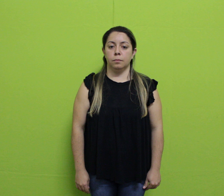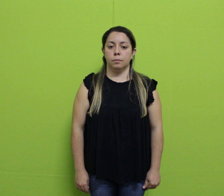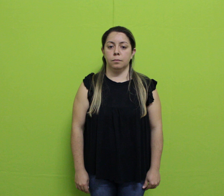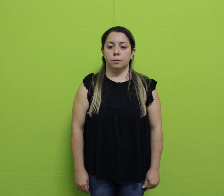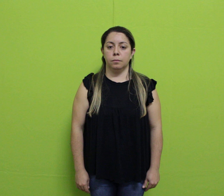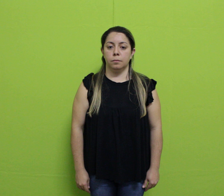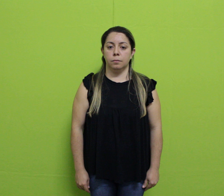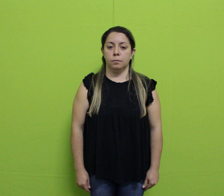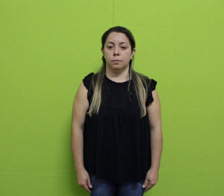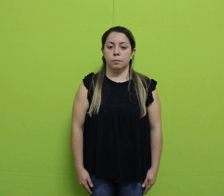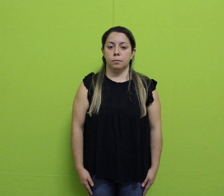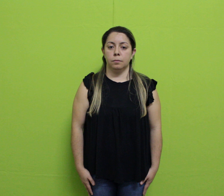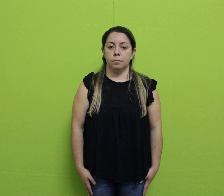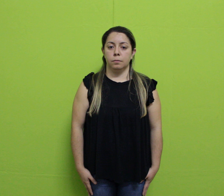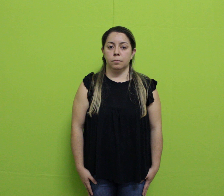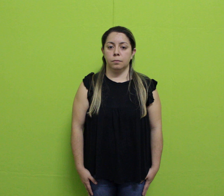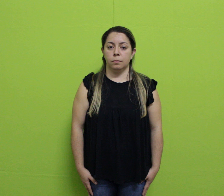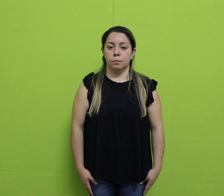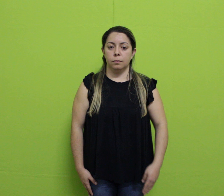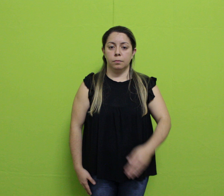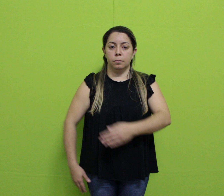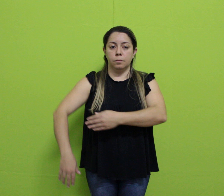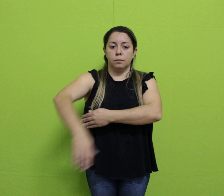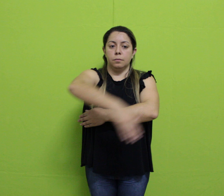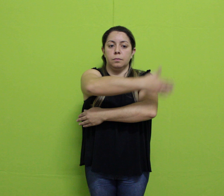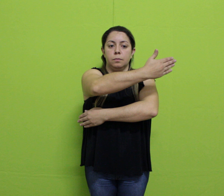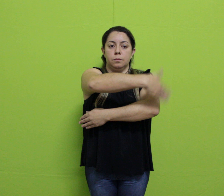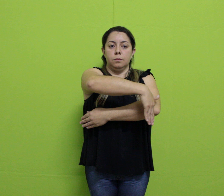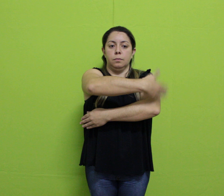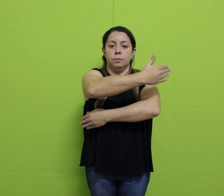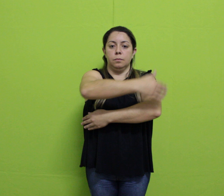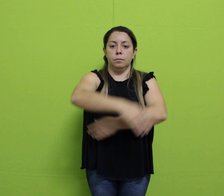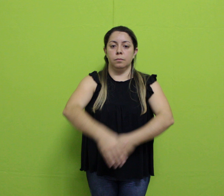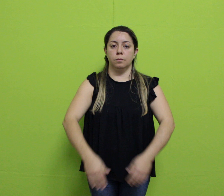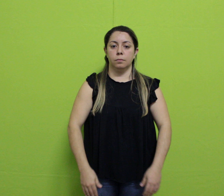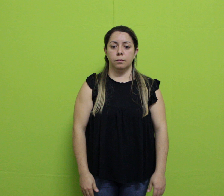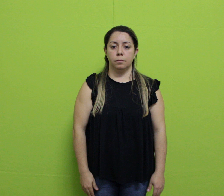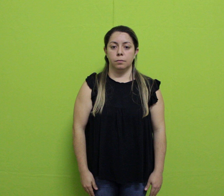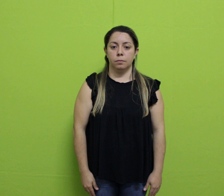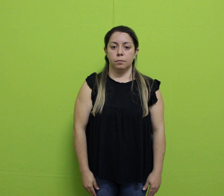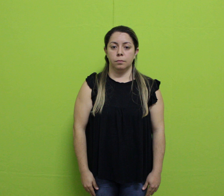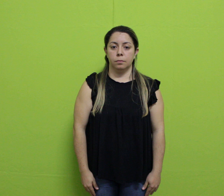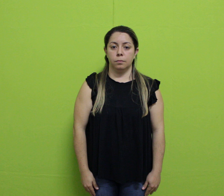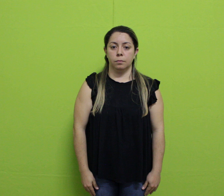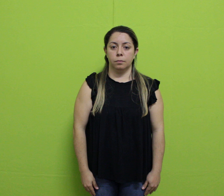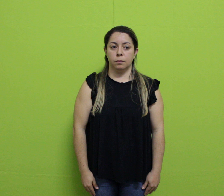esquina